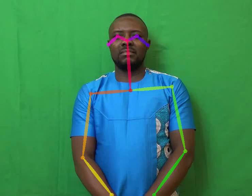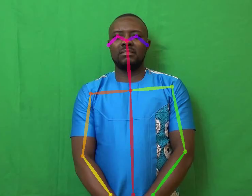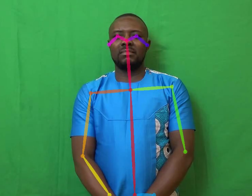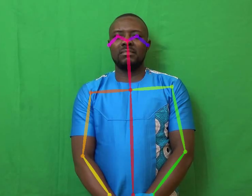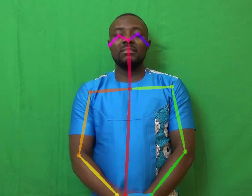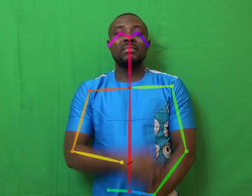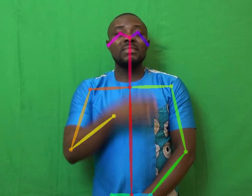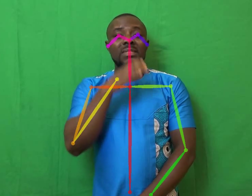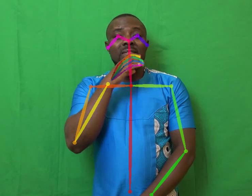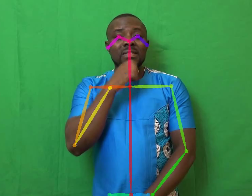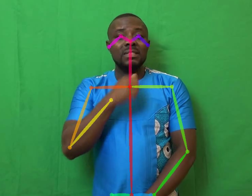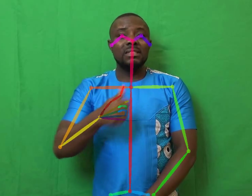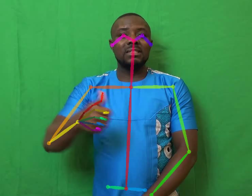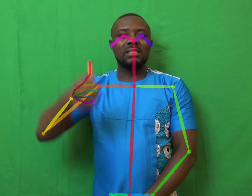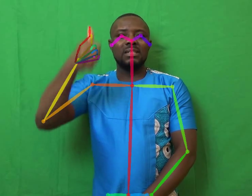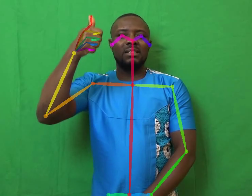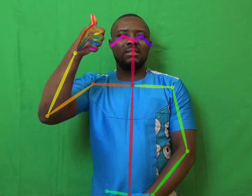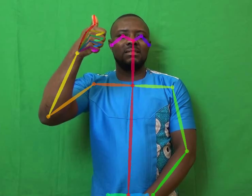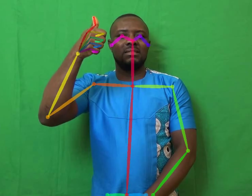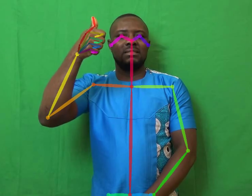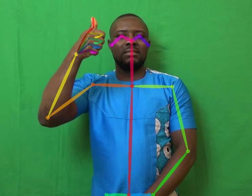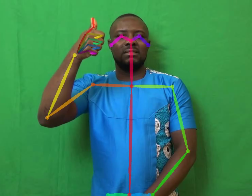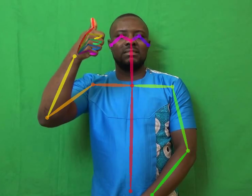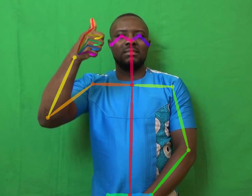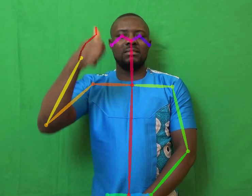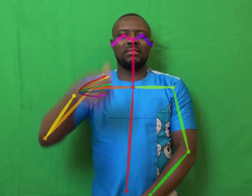elder